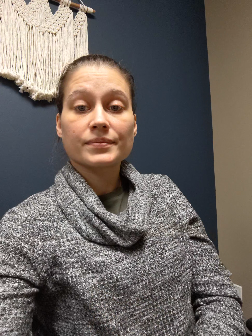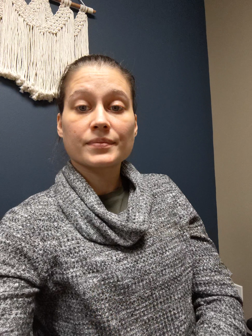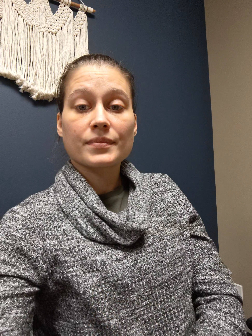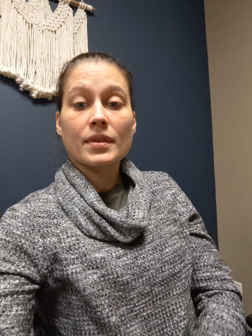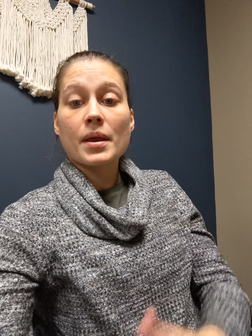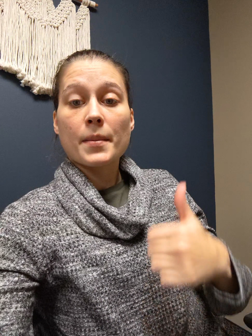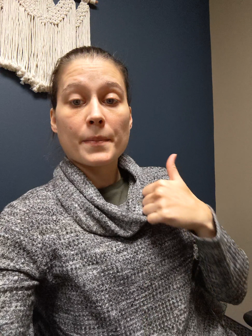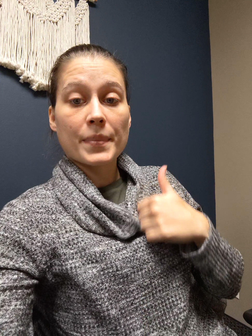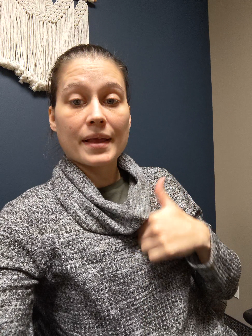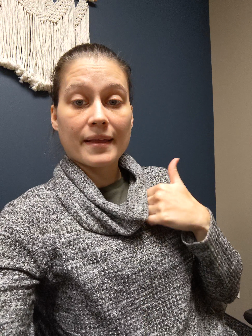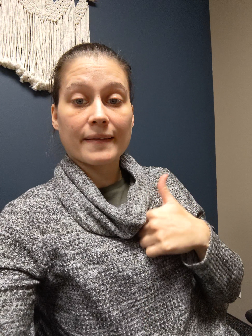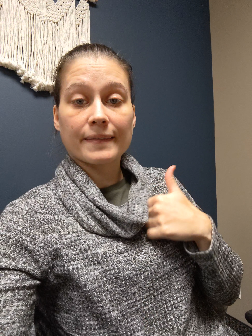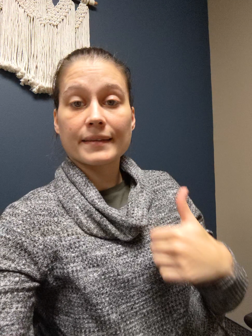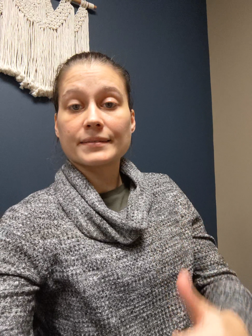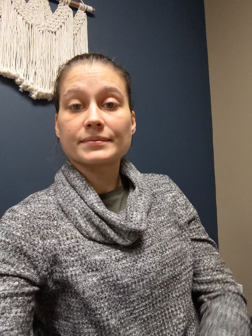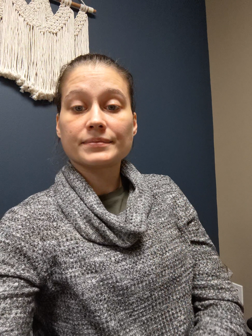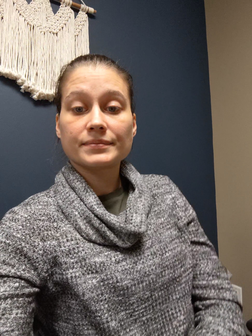bath